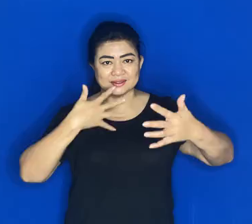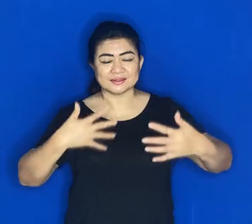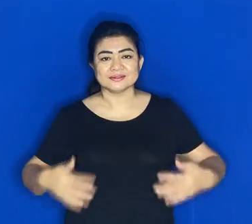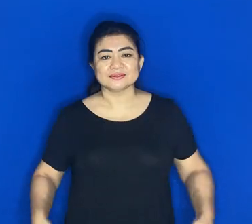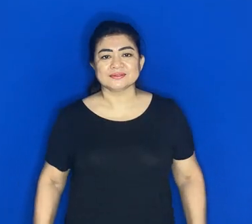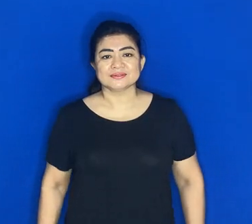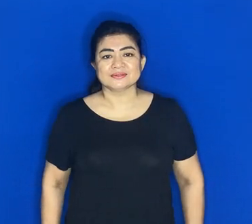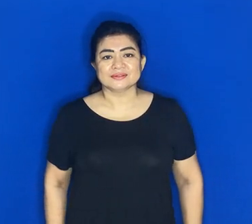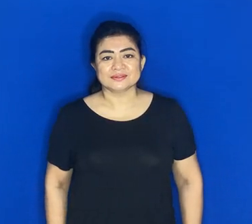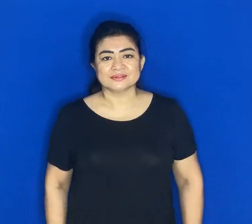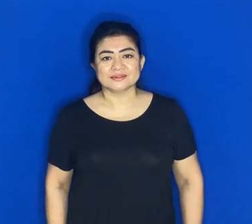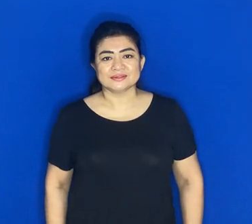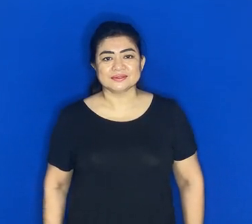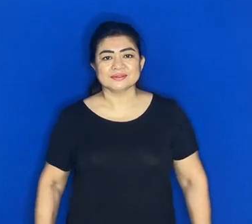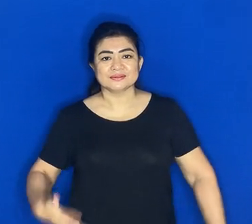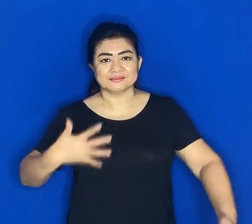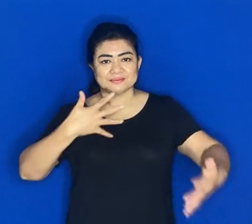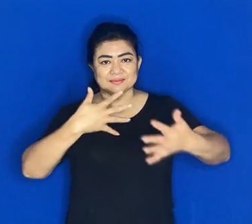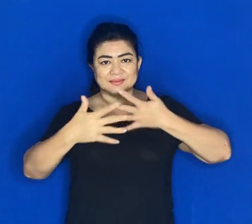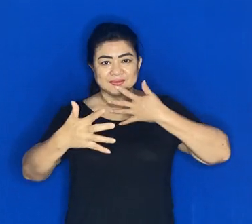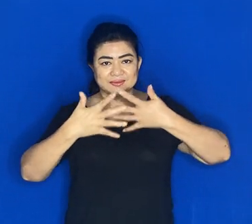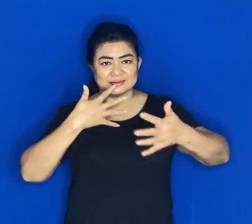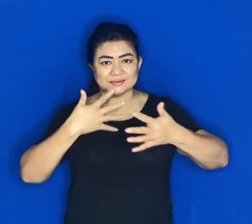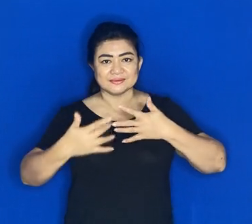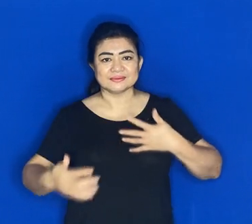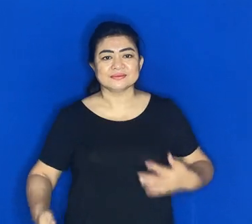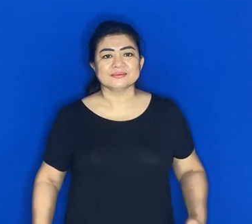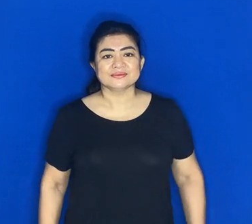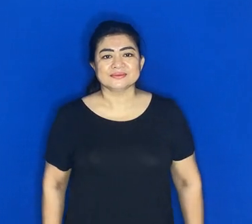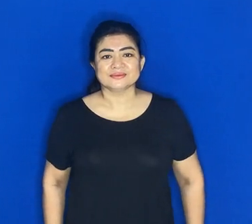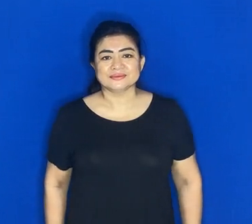brown